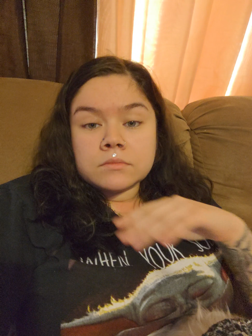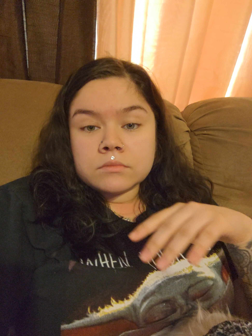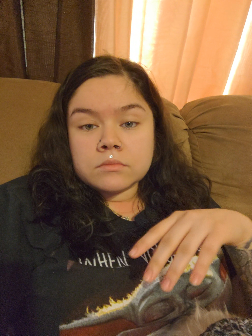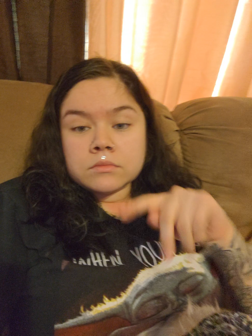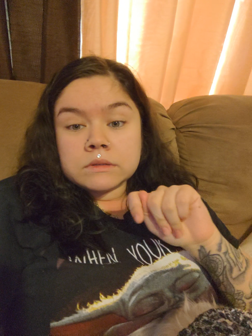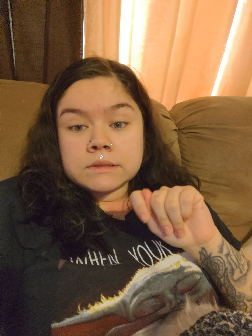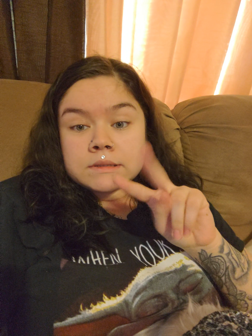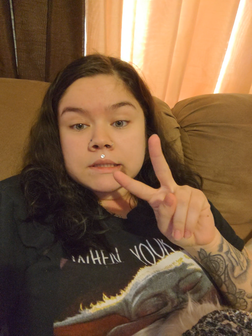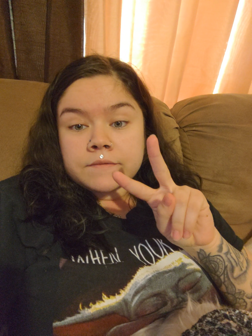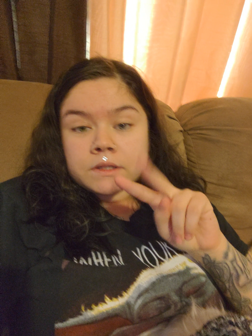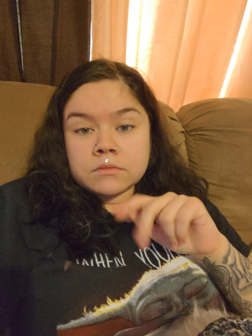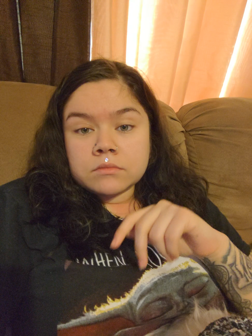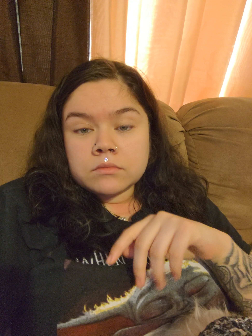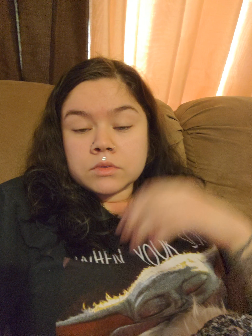TV